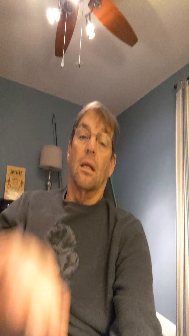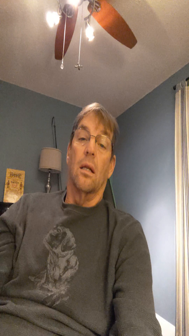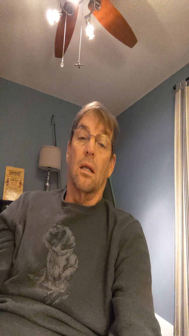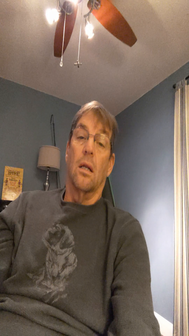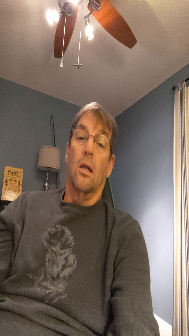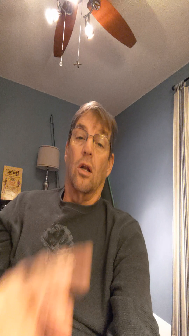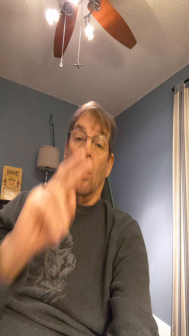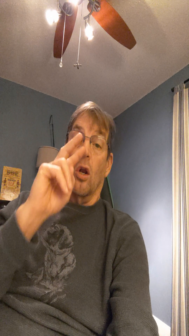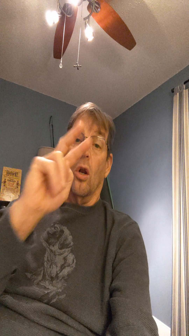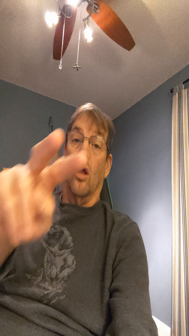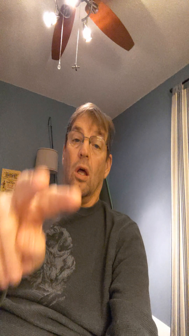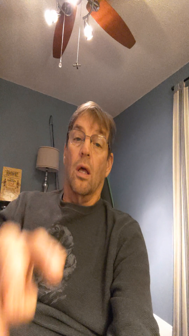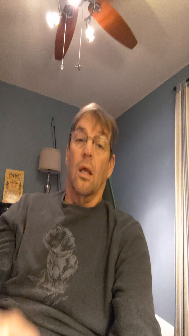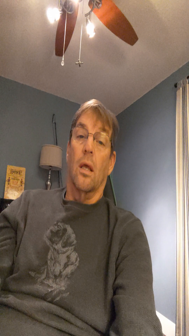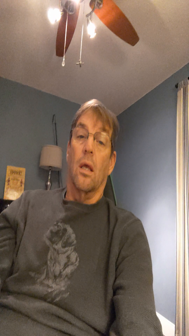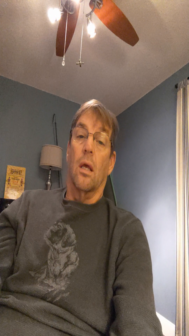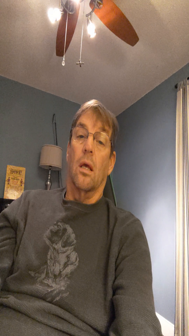look